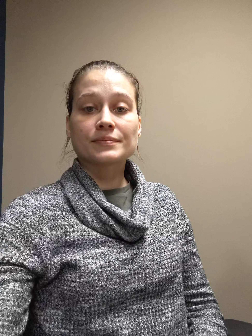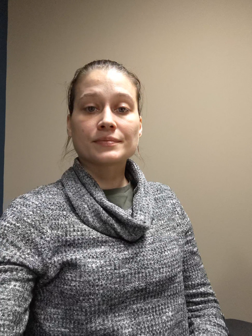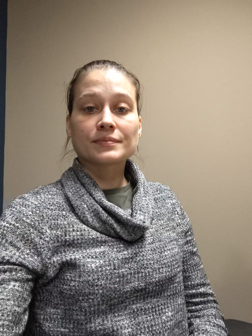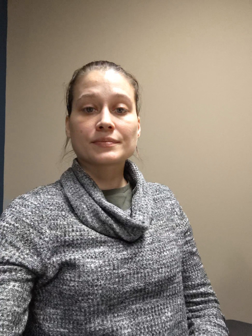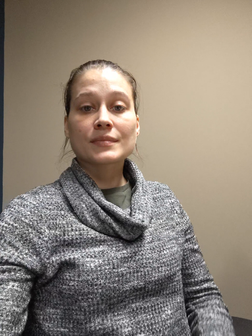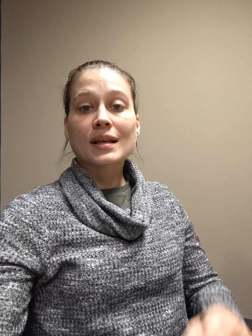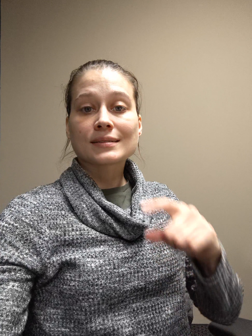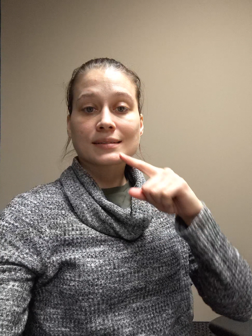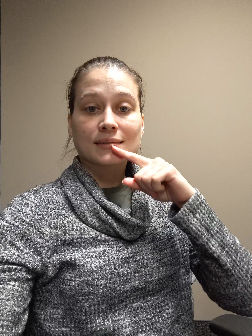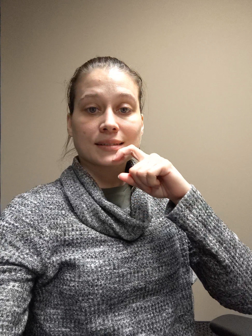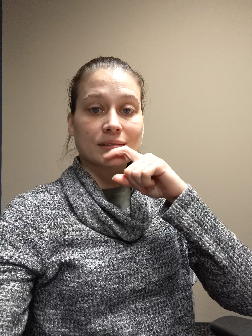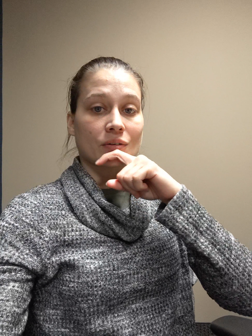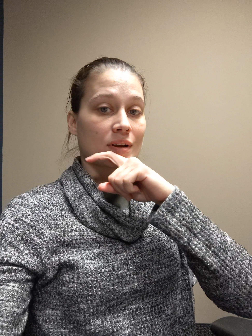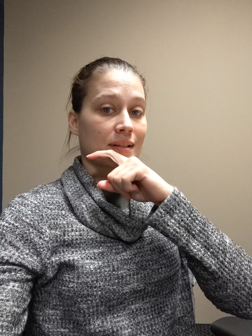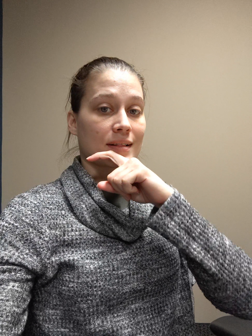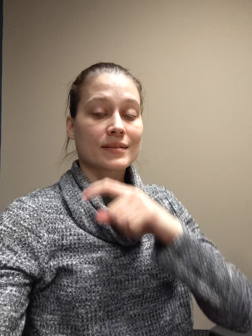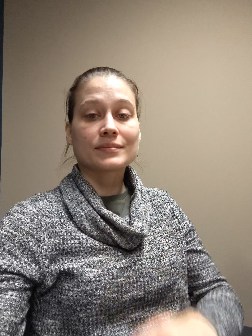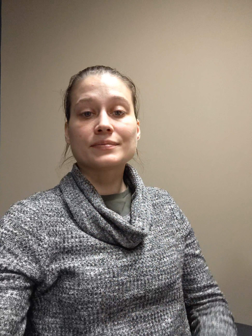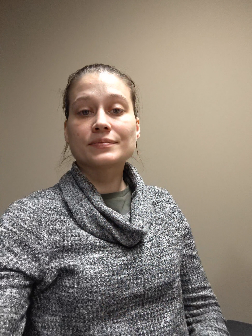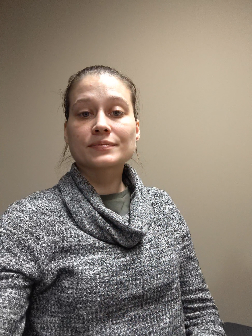cereal